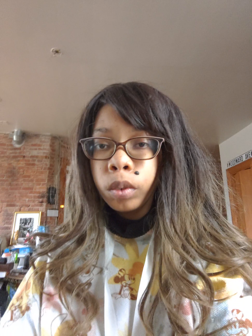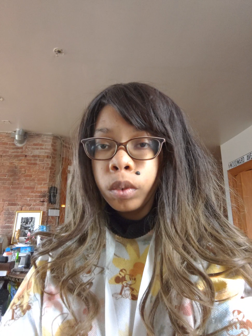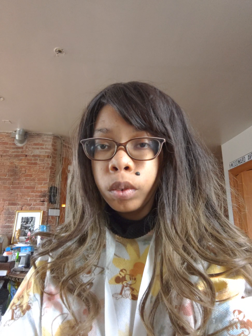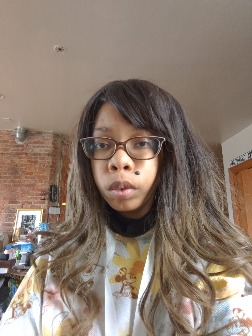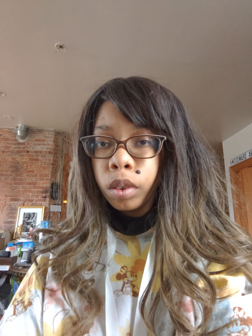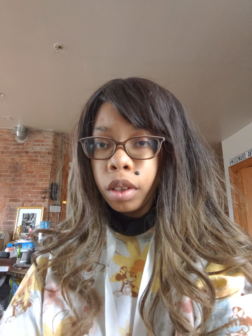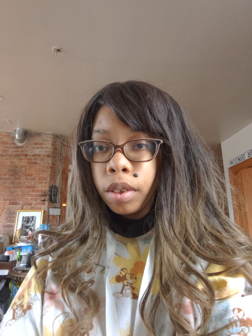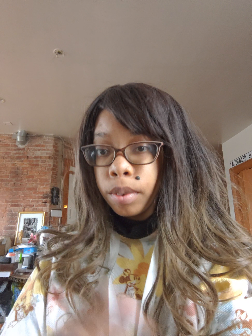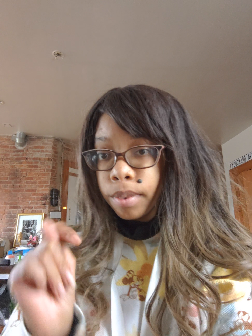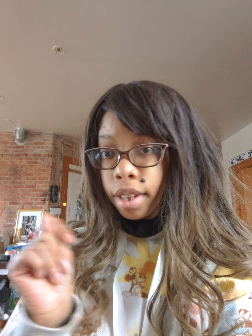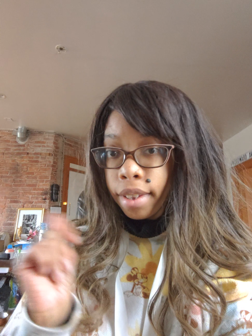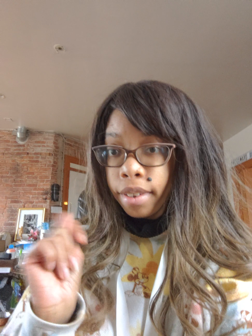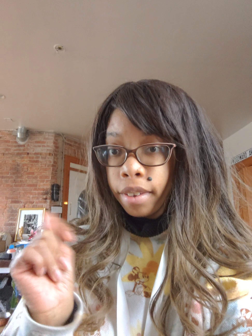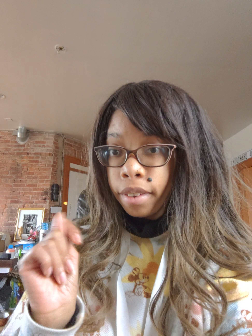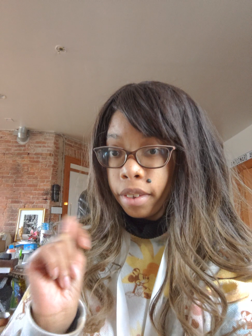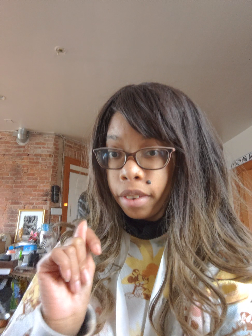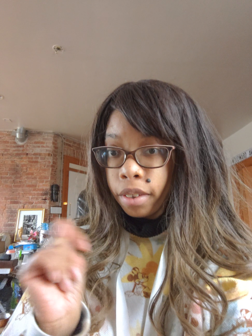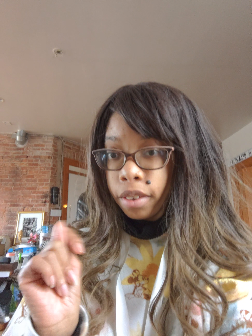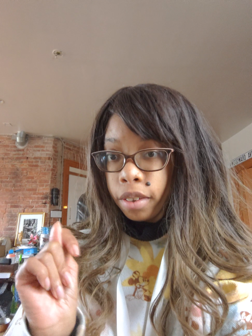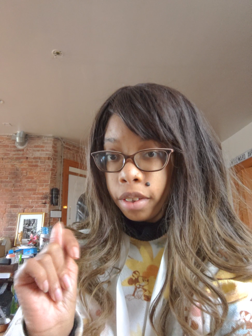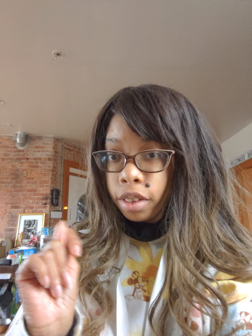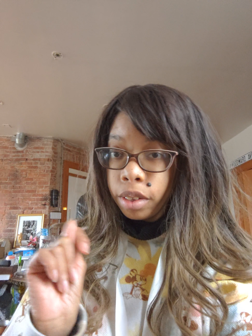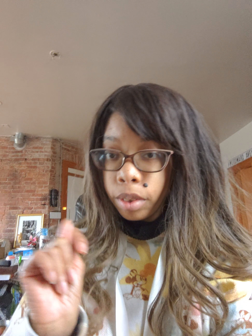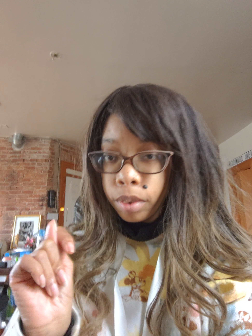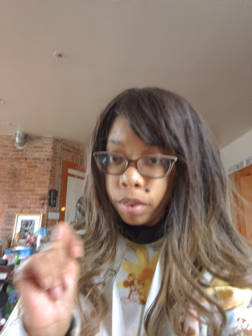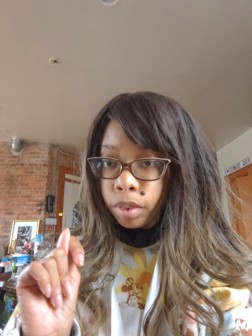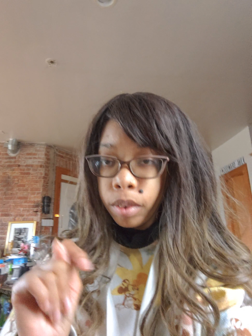potty